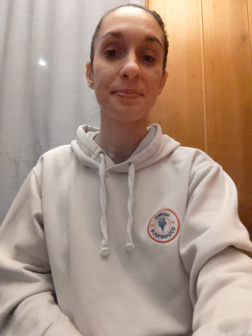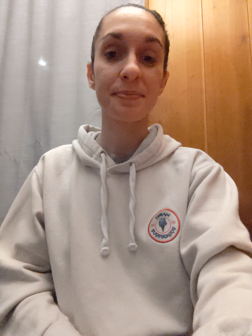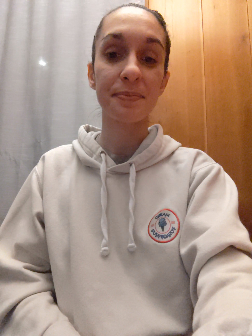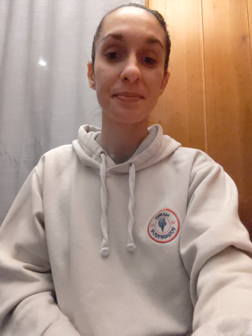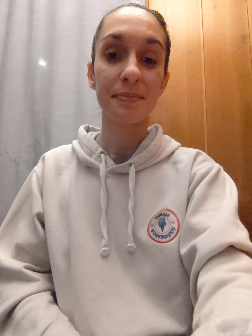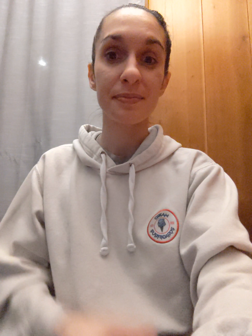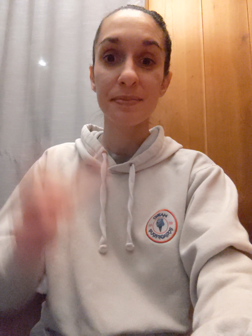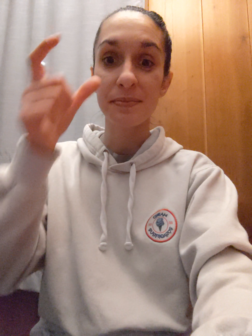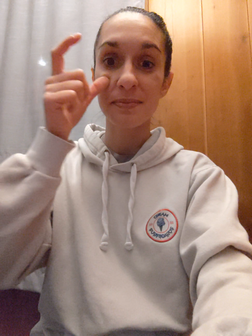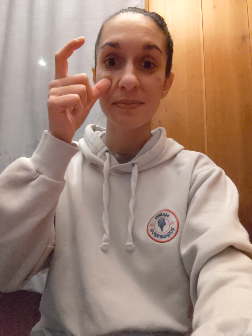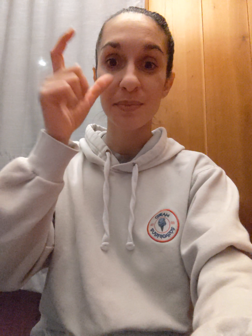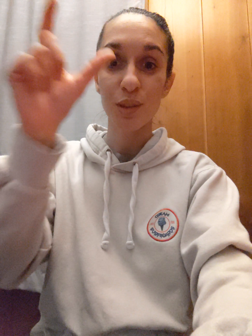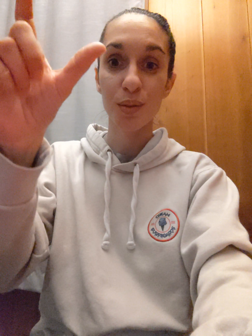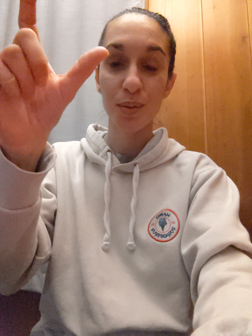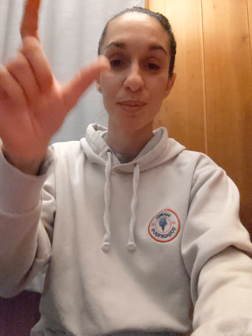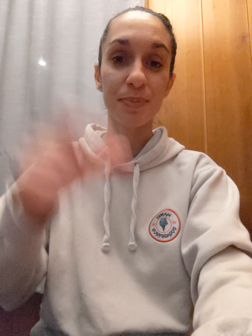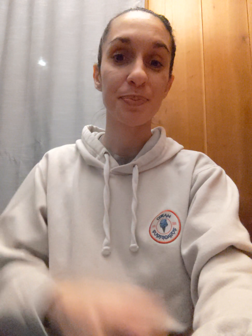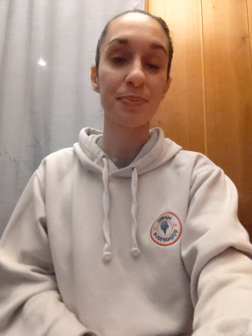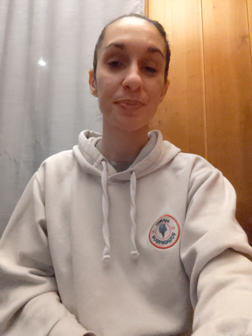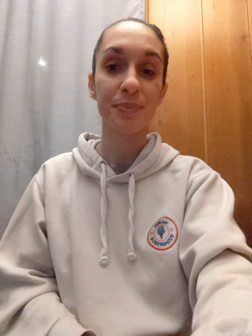moon